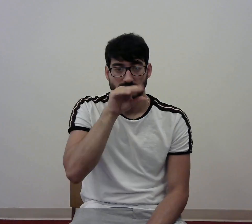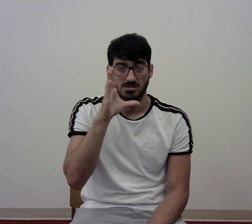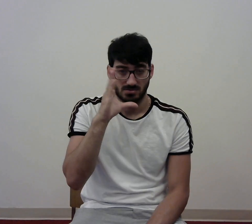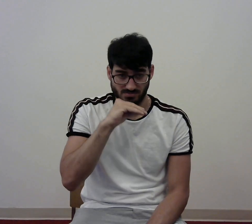bilər